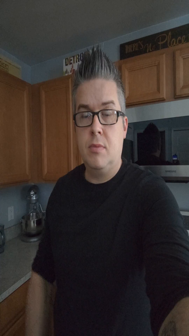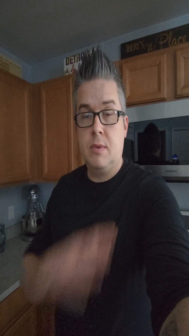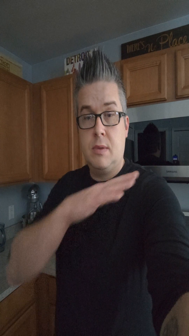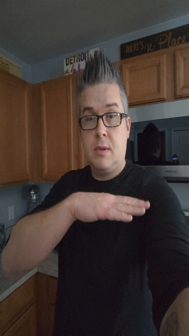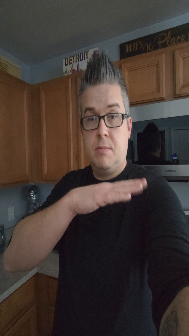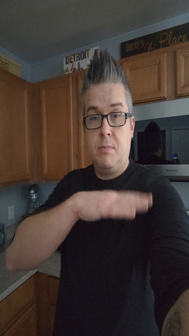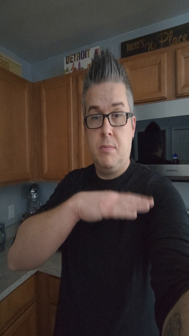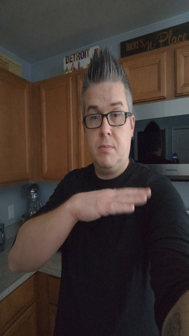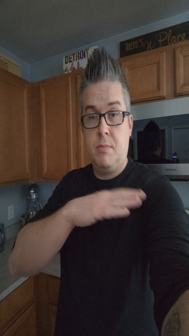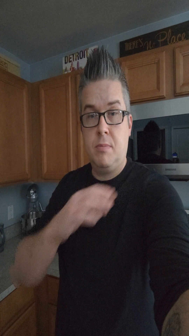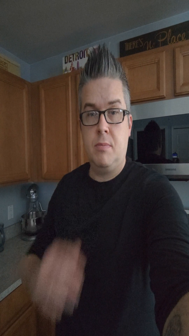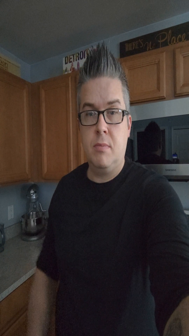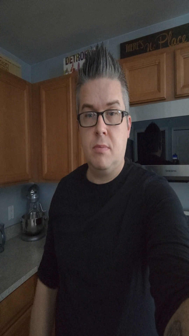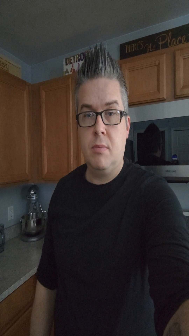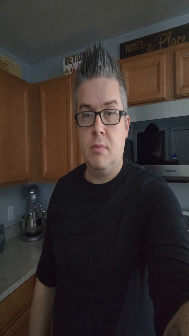table